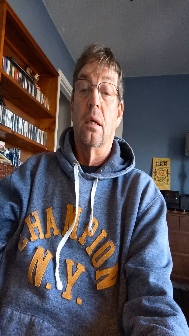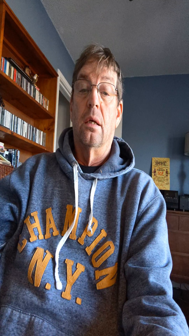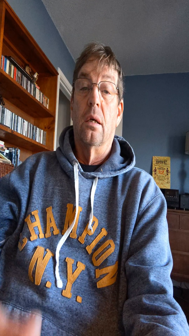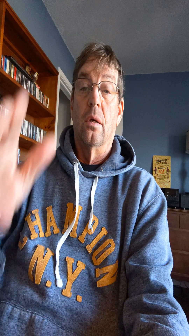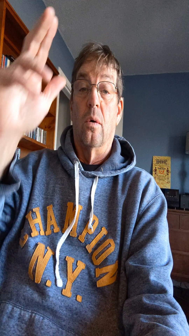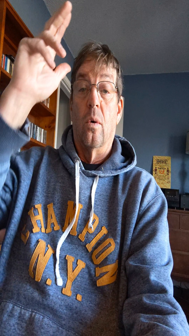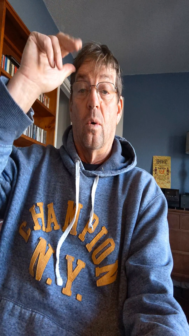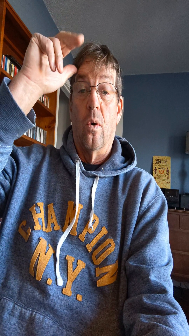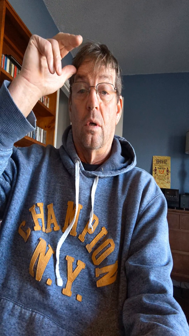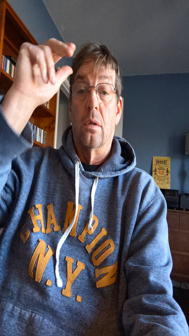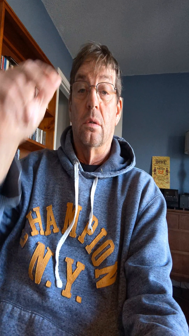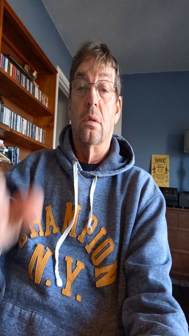horse